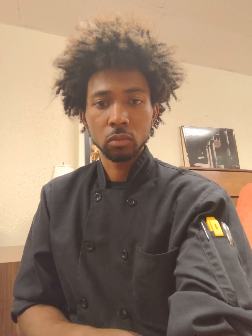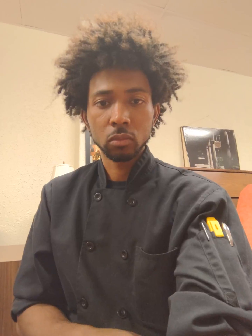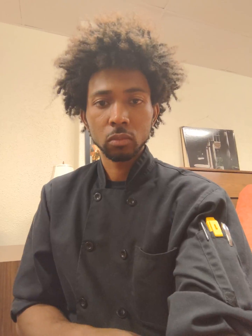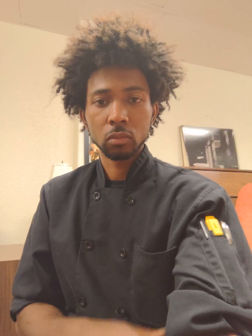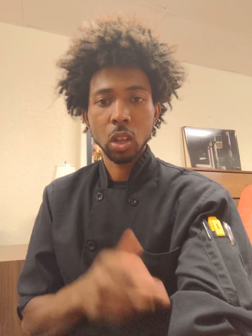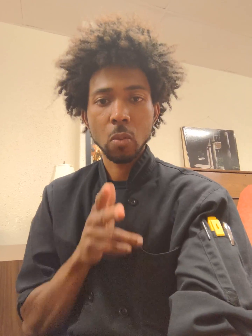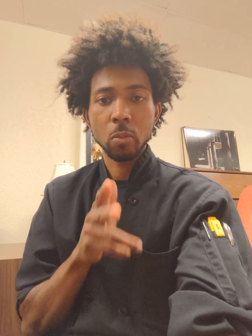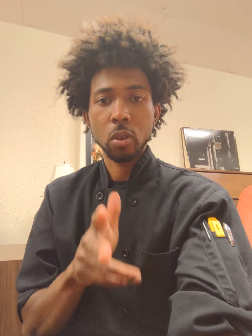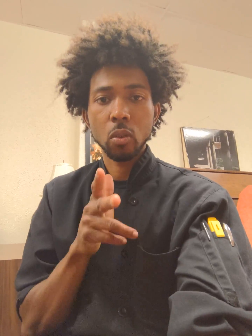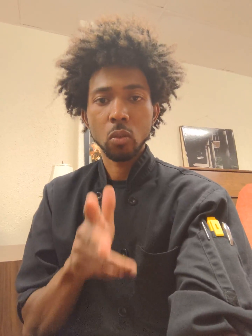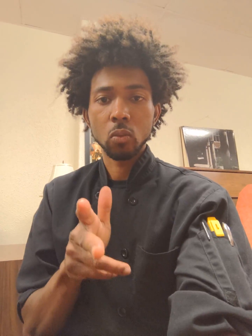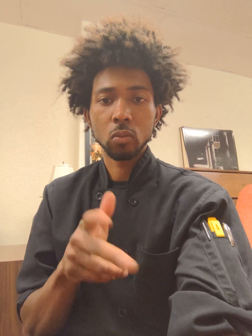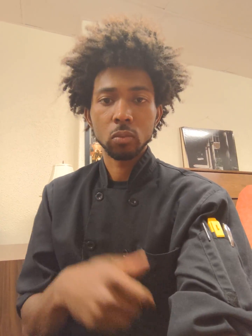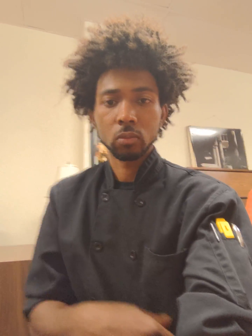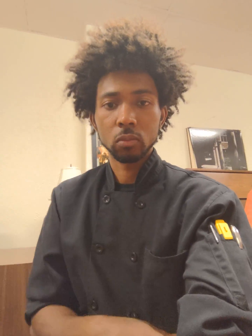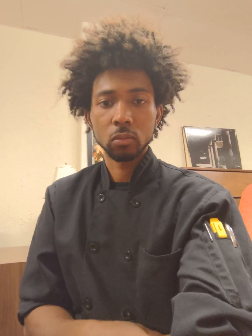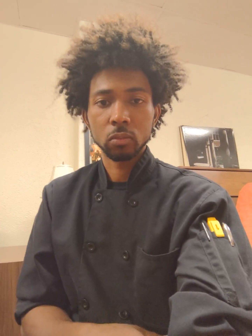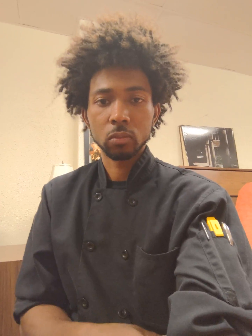garage